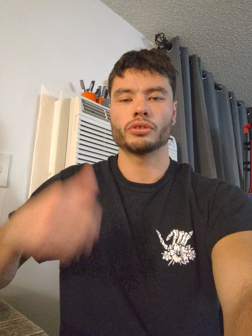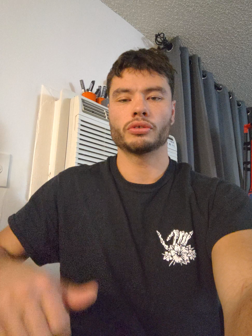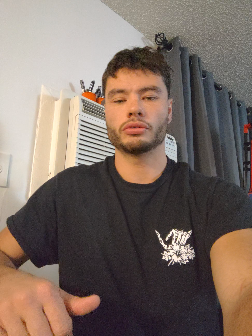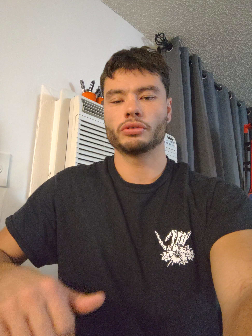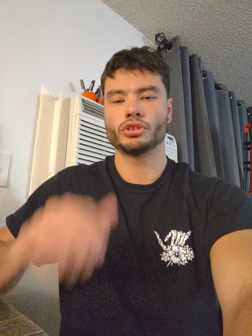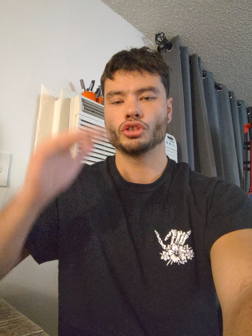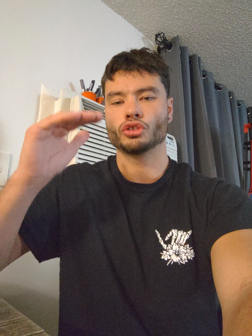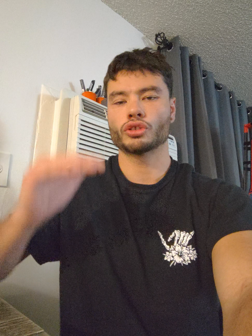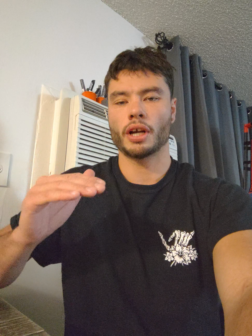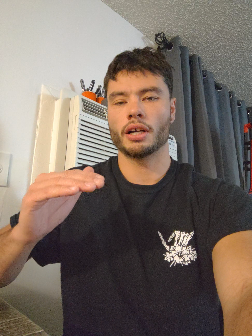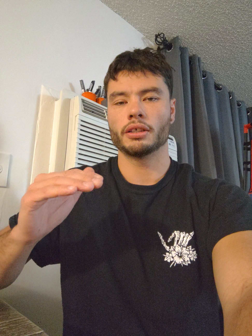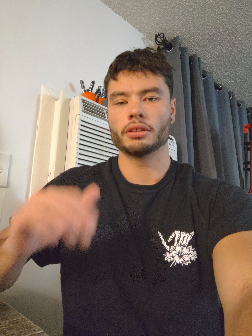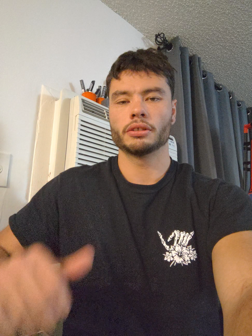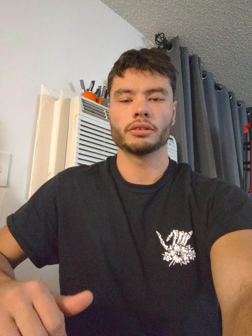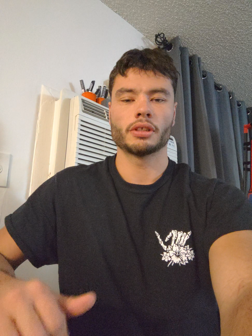child